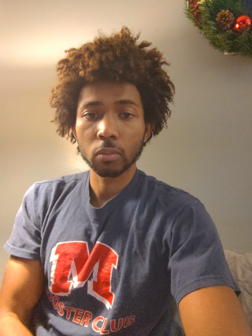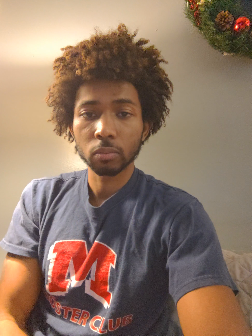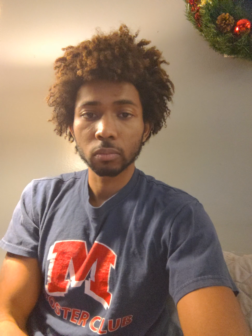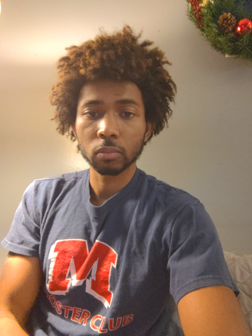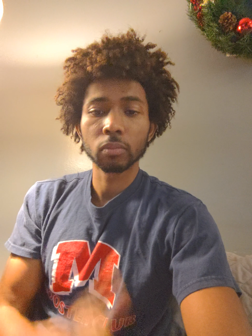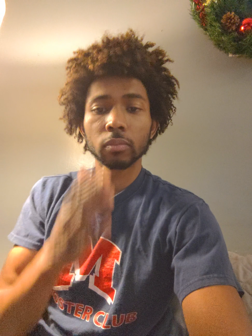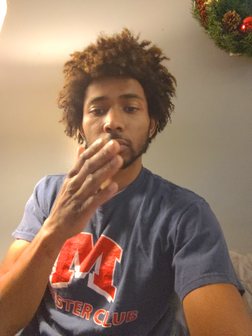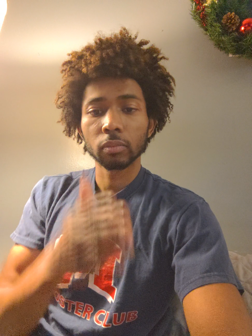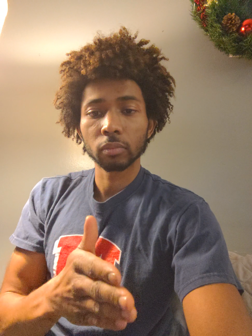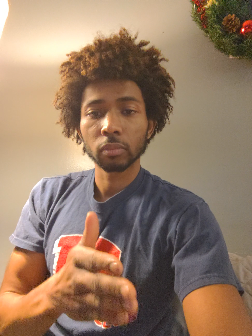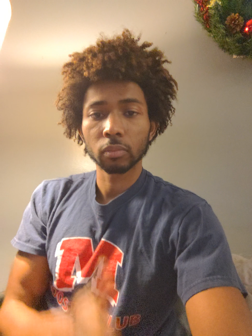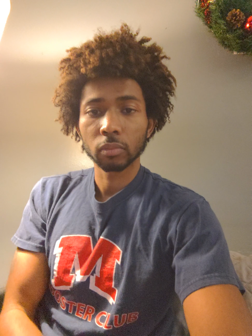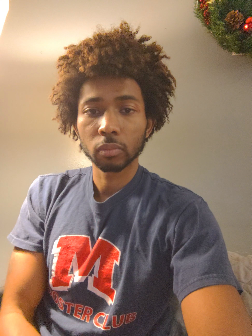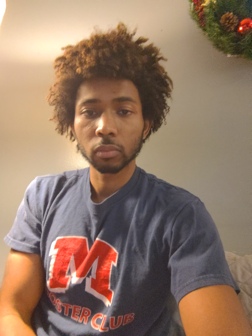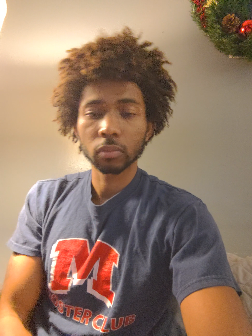person